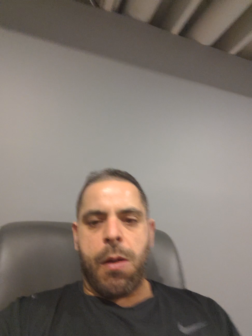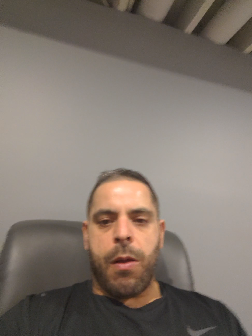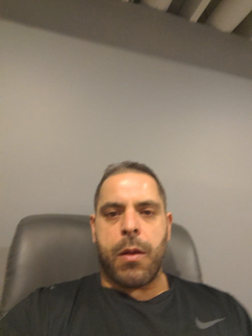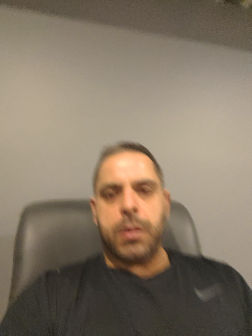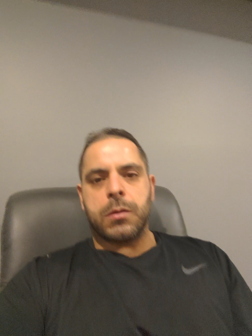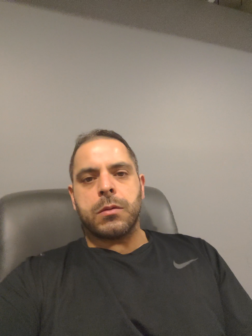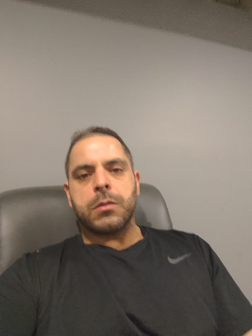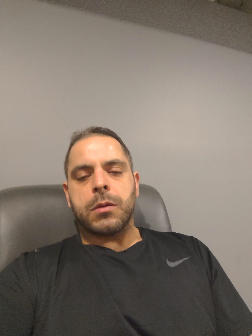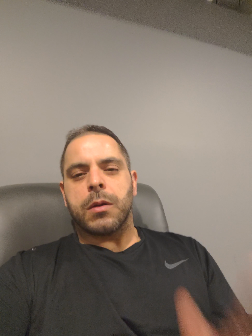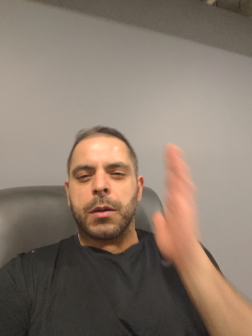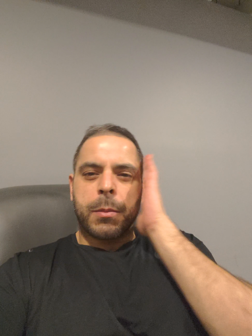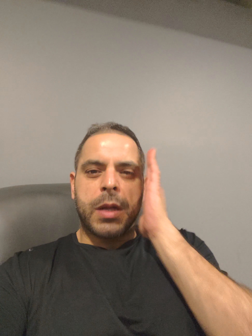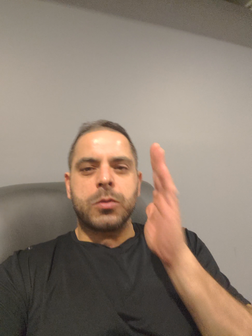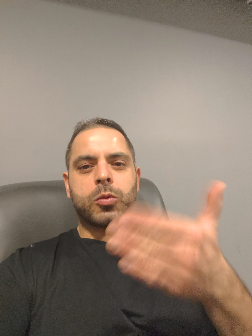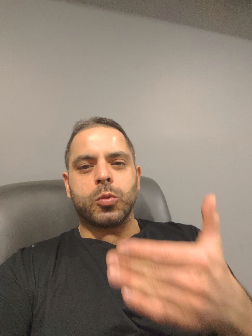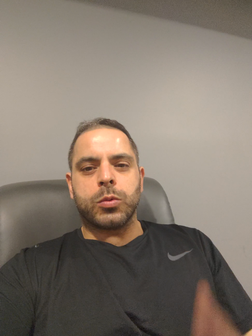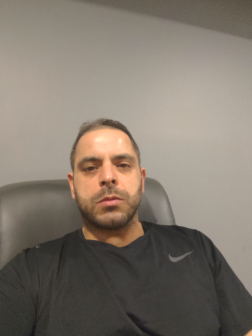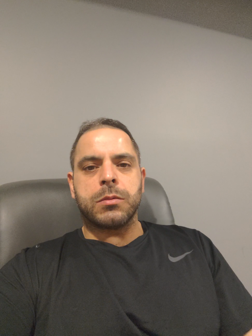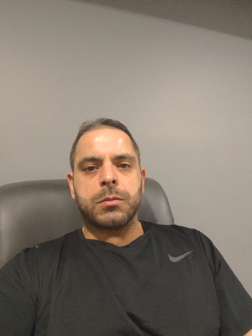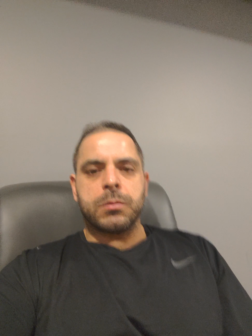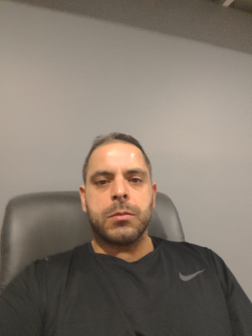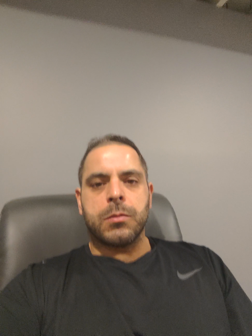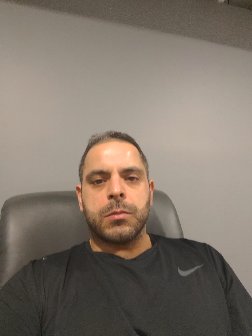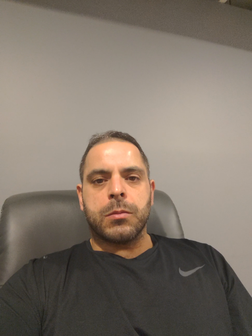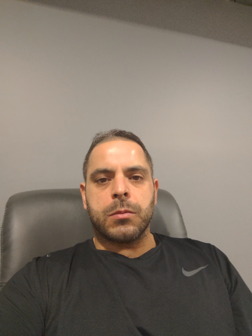bedroom